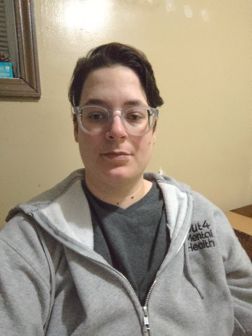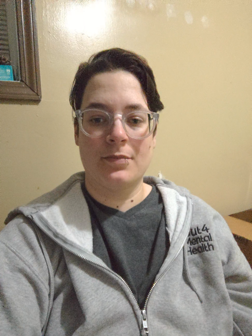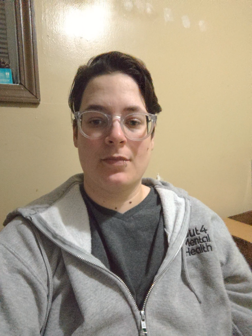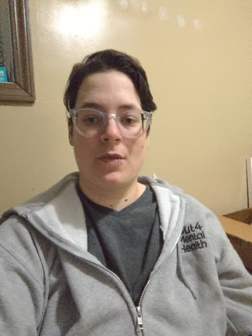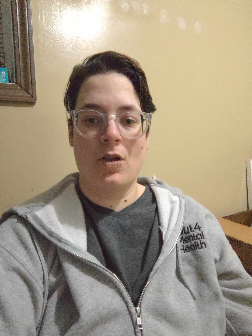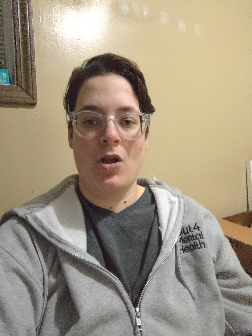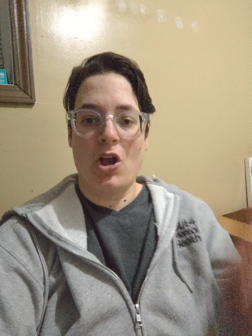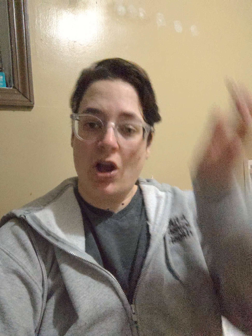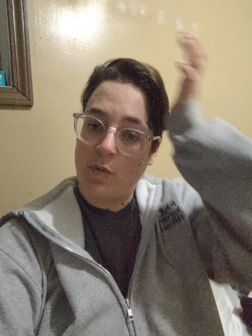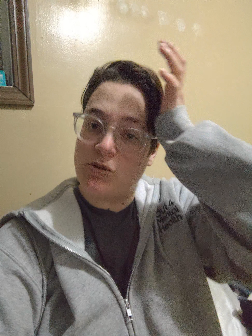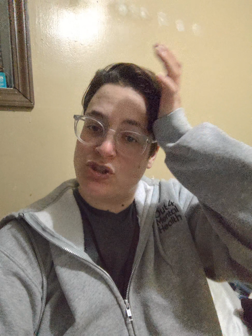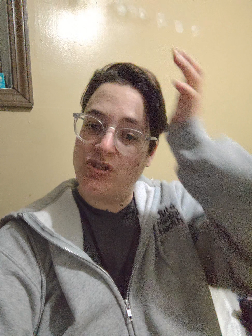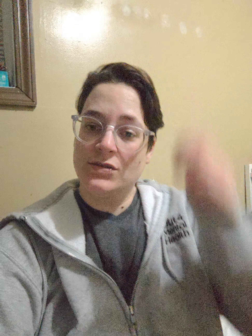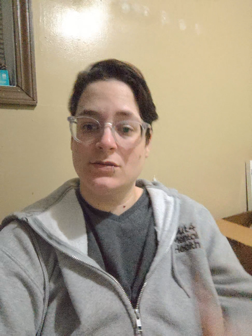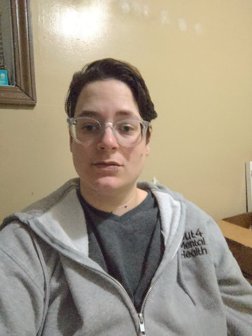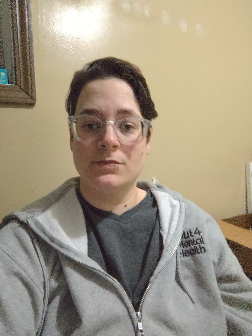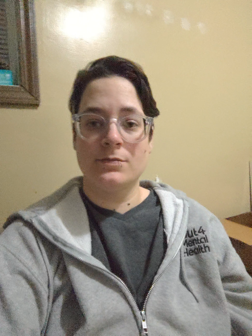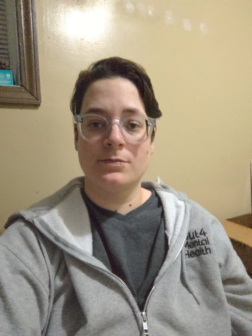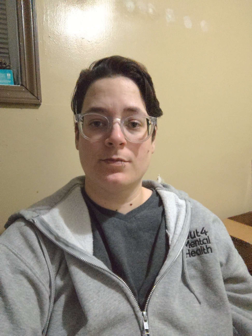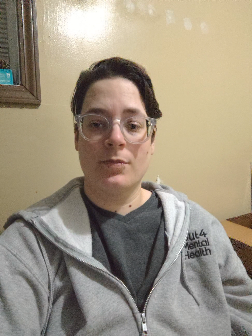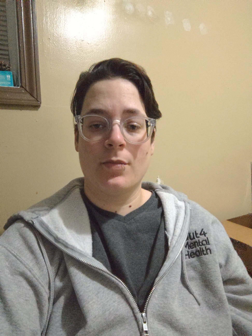garbage